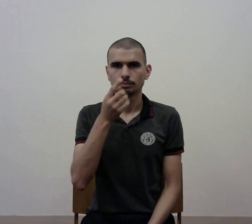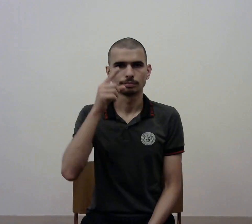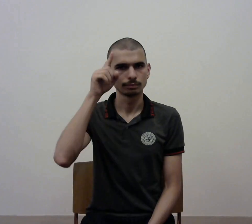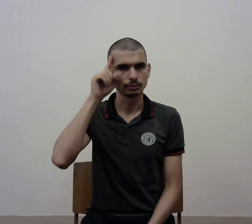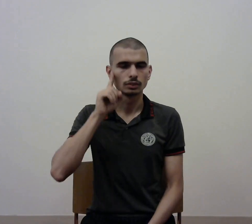azərbaycan